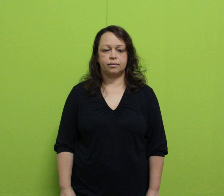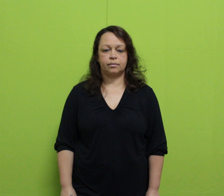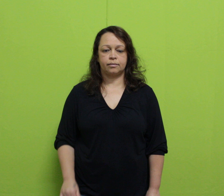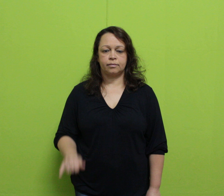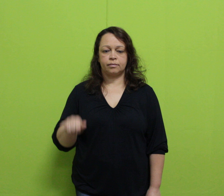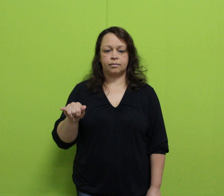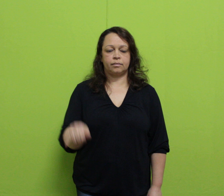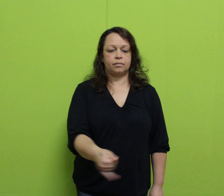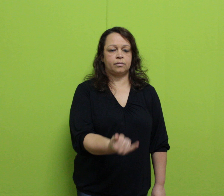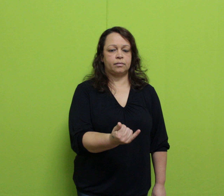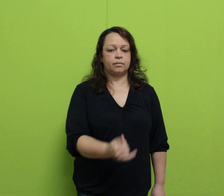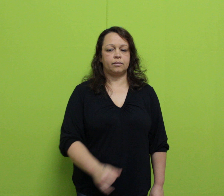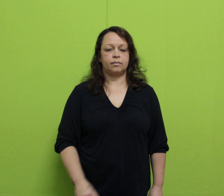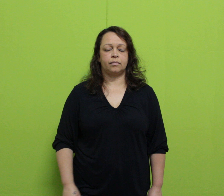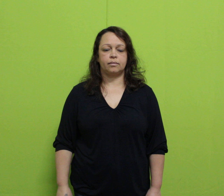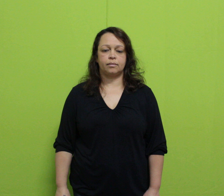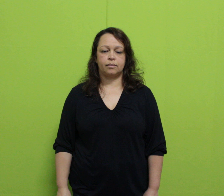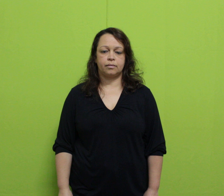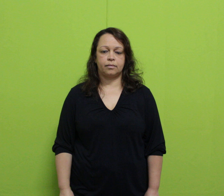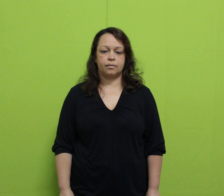aproveitar